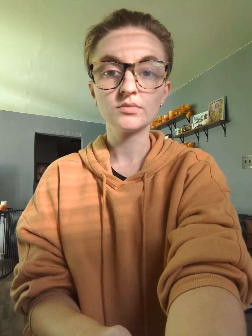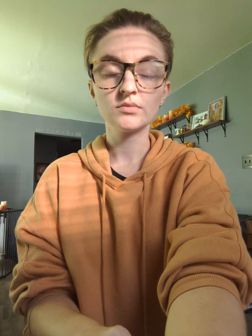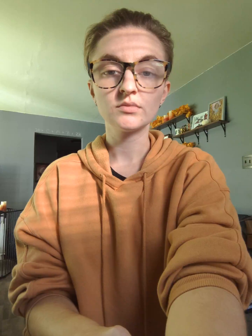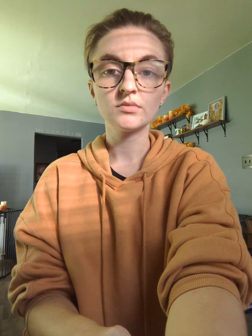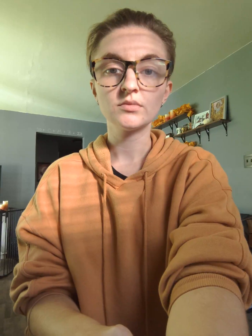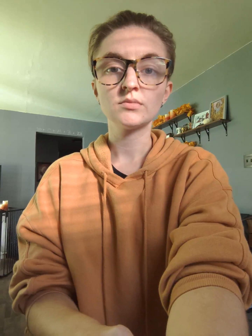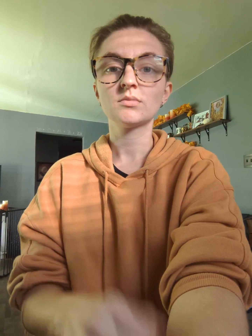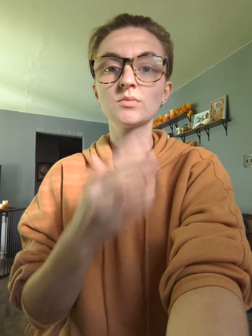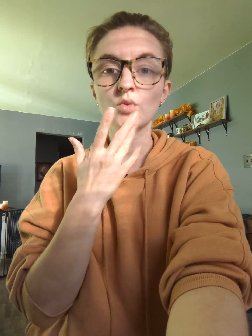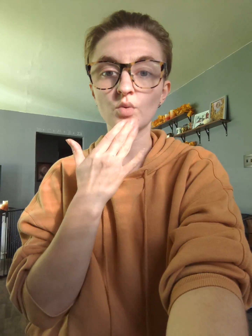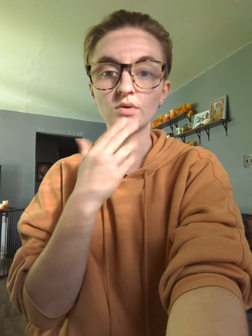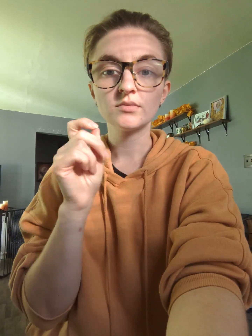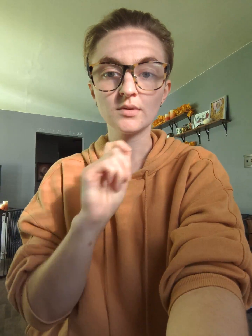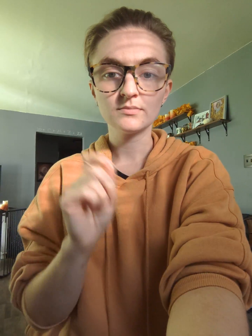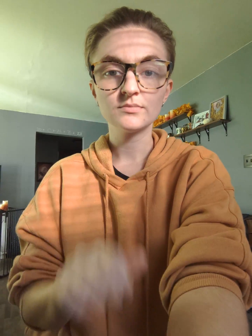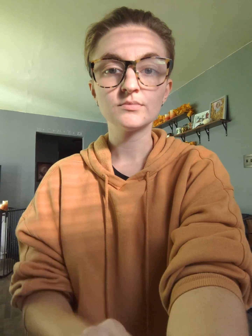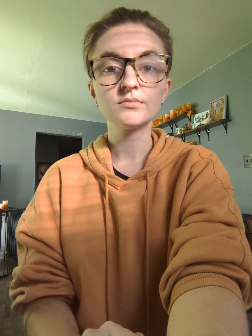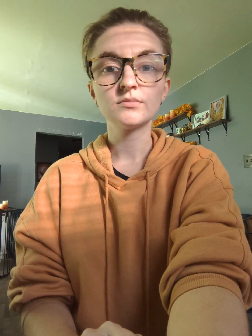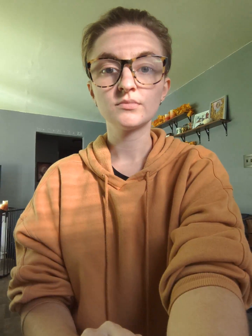crayon